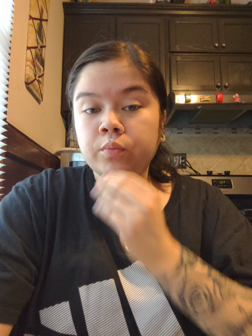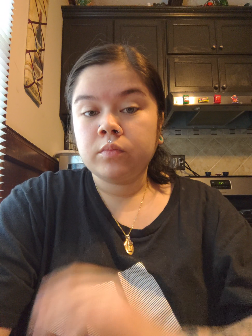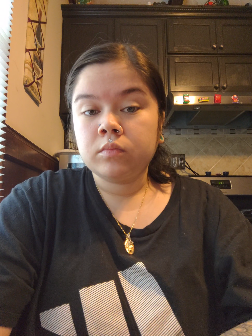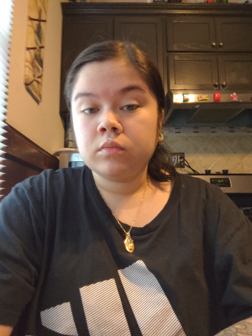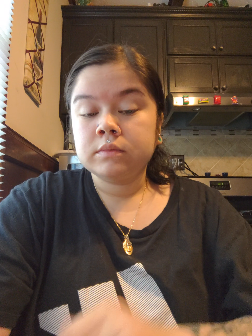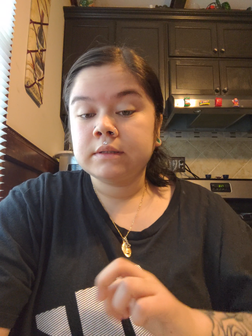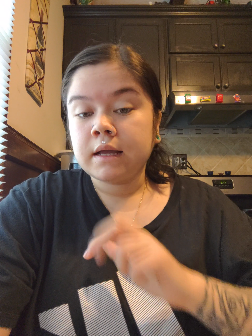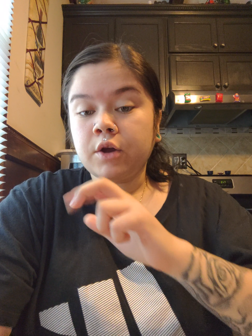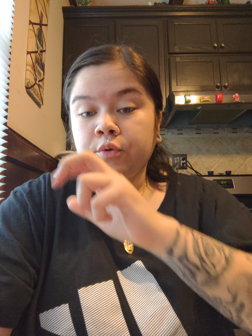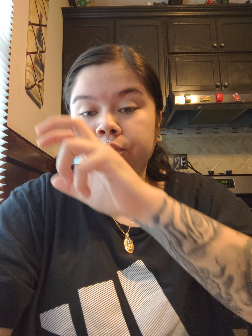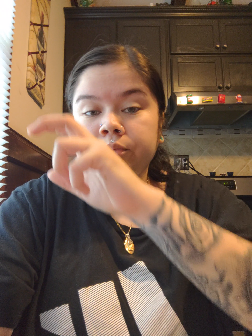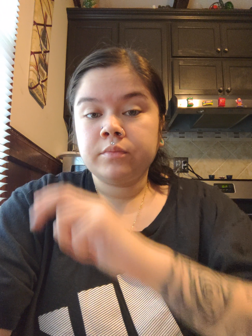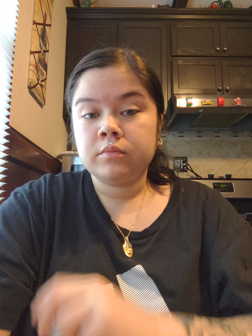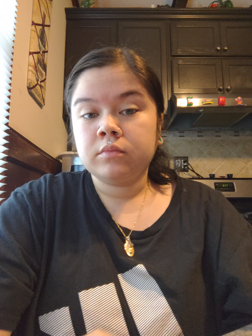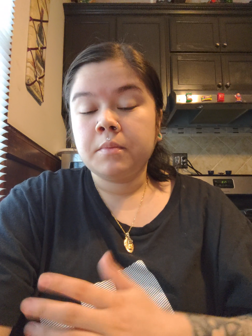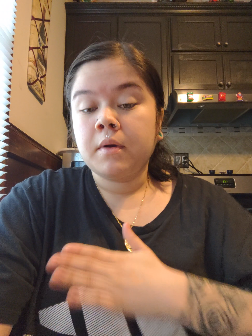stairs